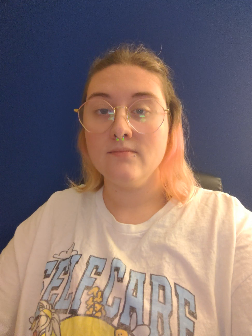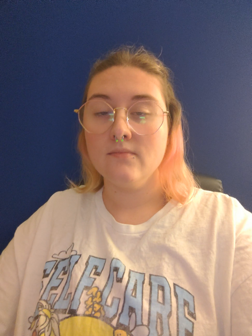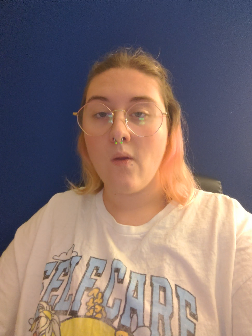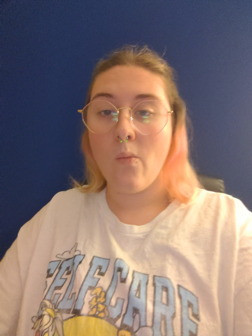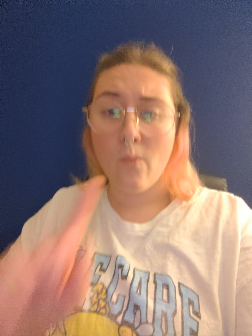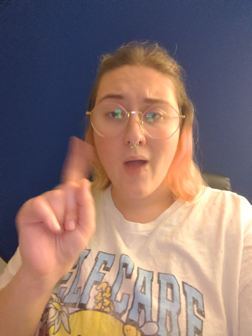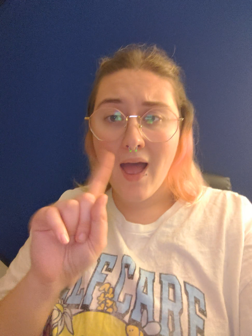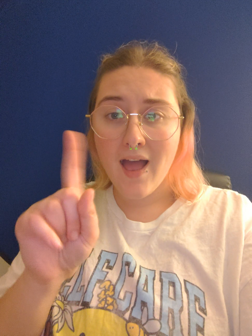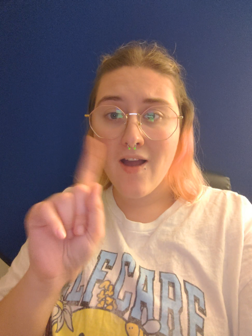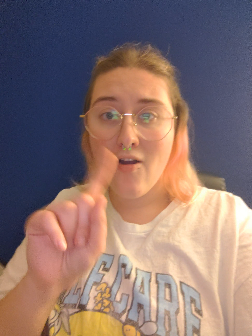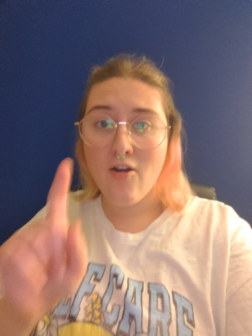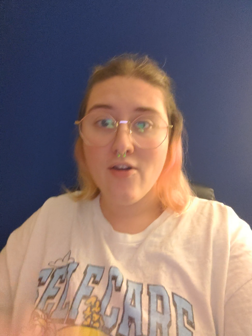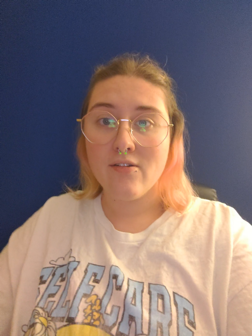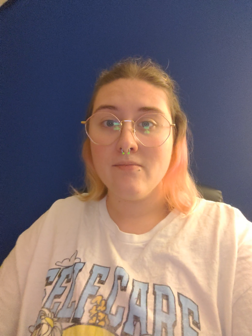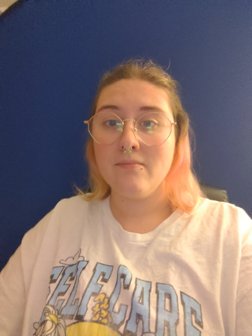where